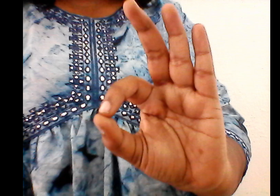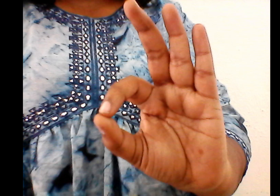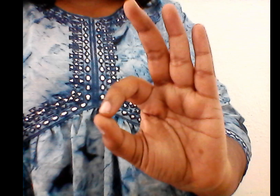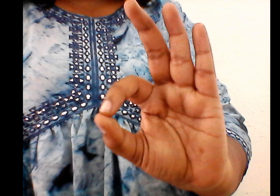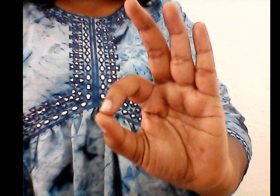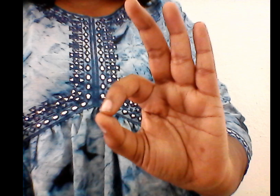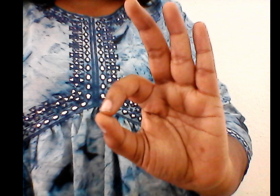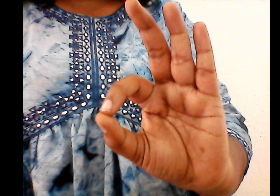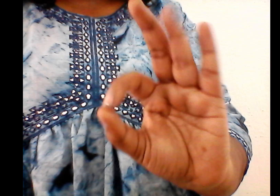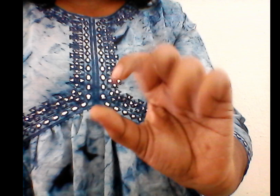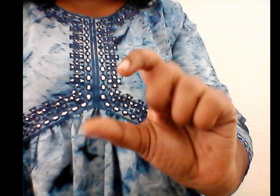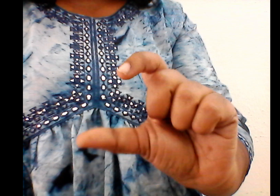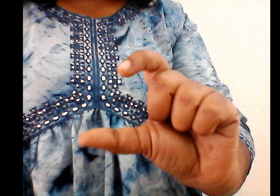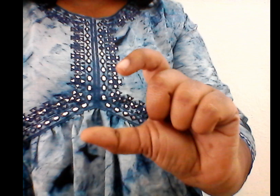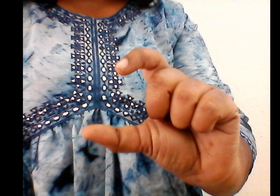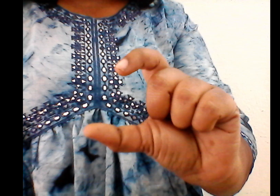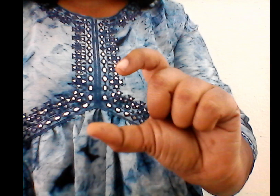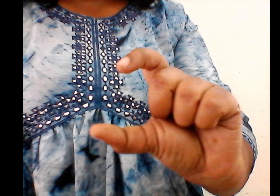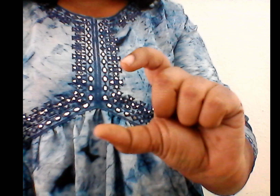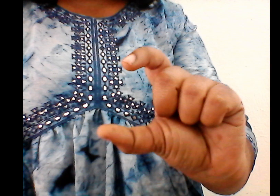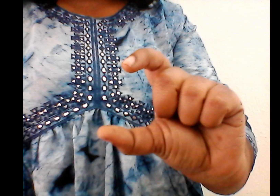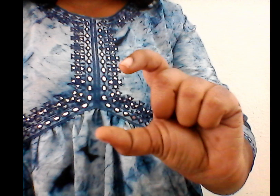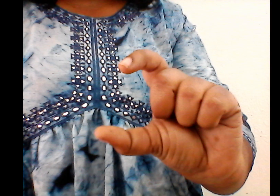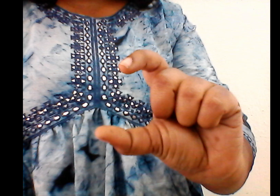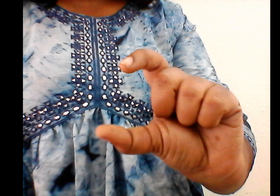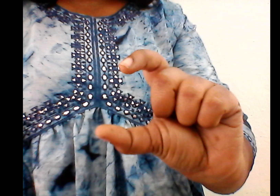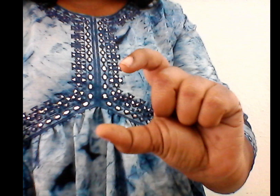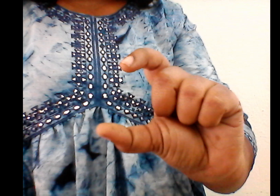ഓ